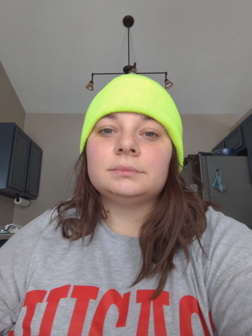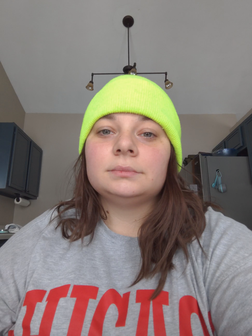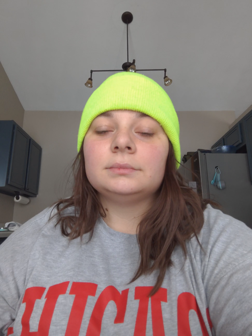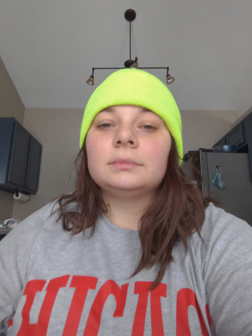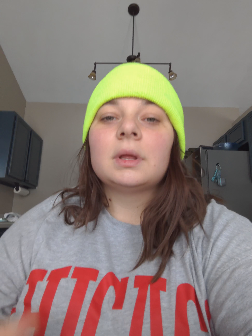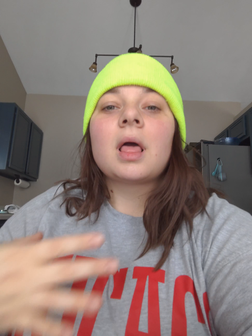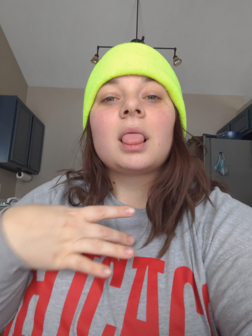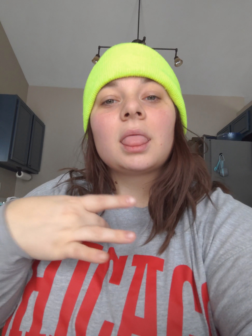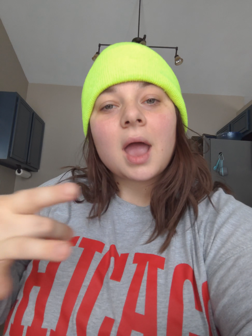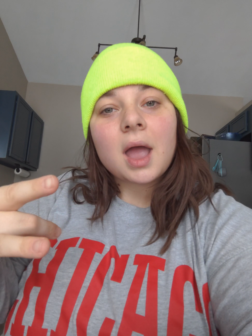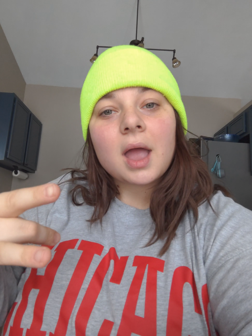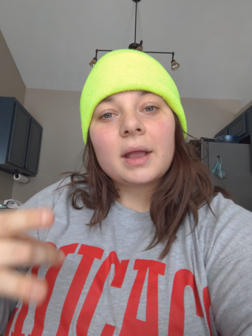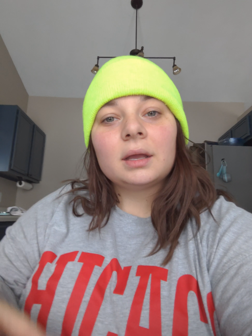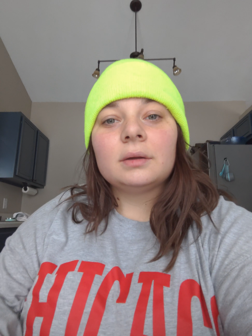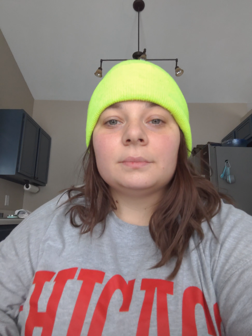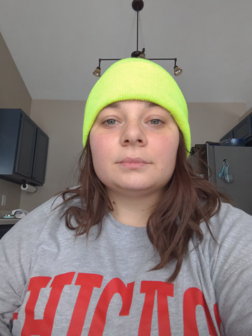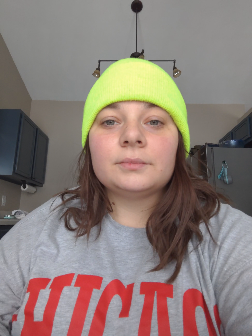like